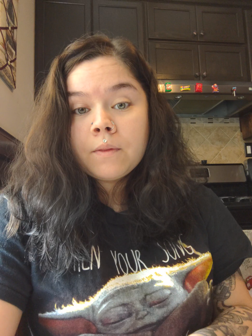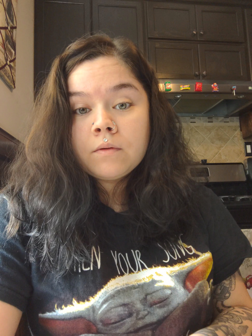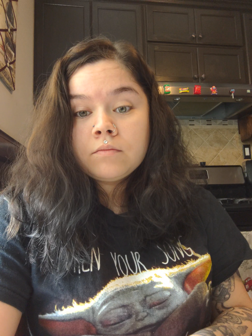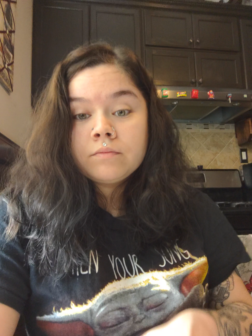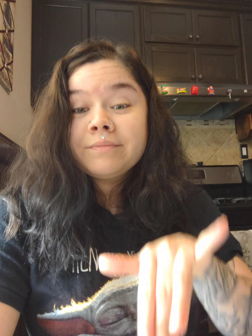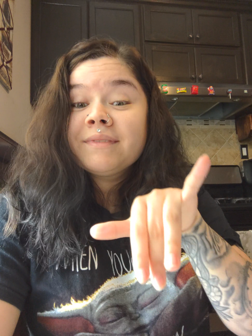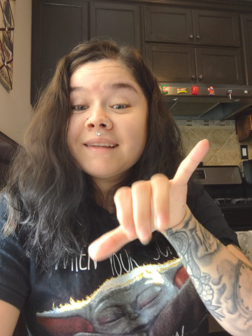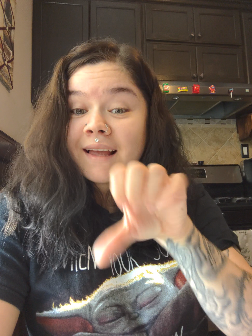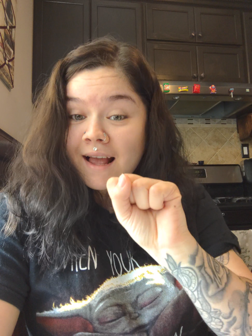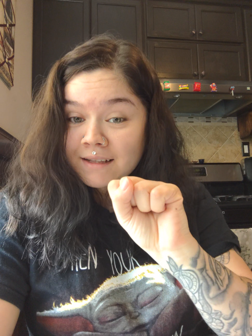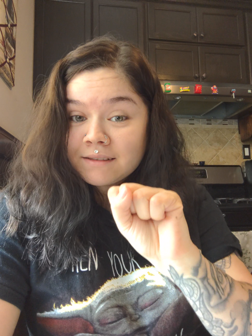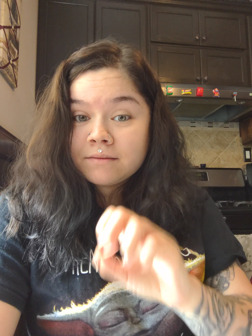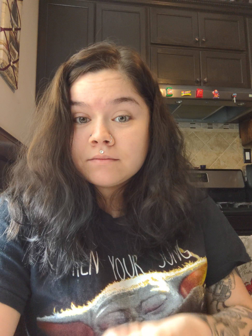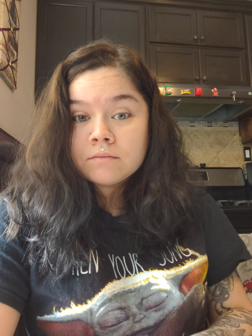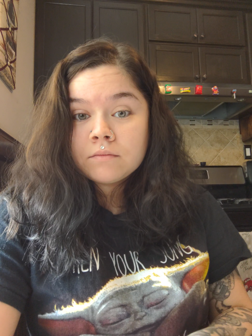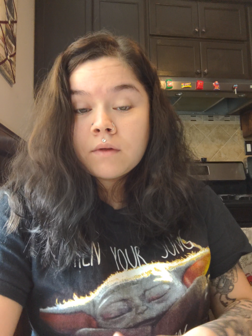yes